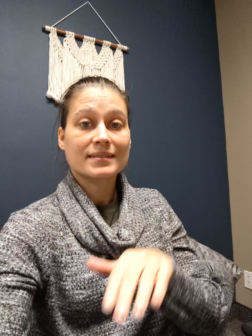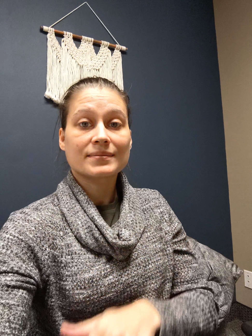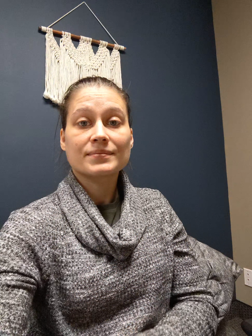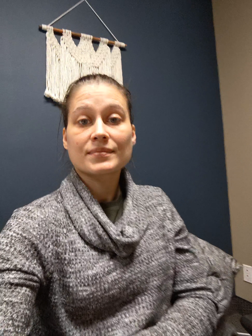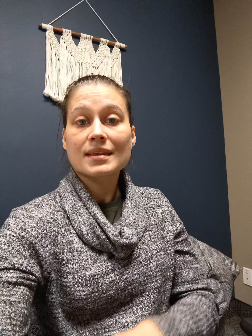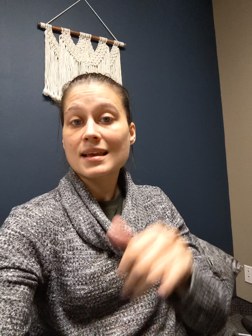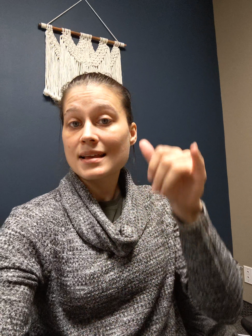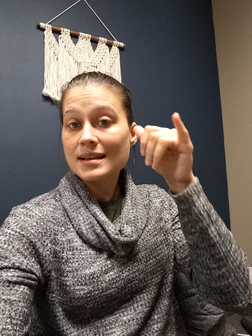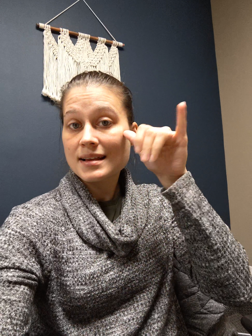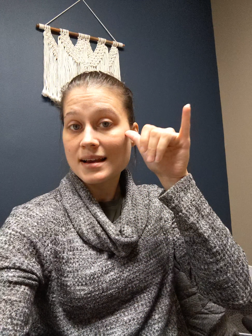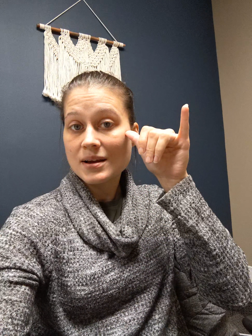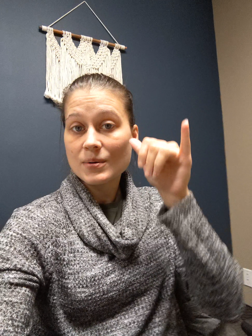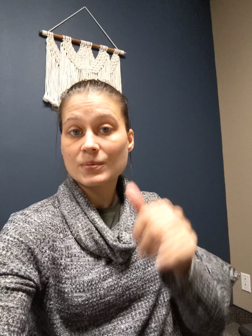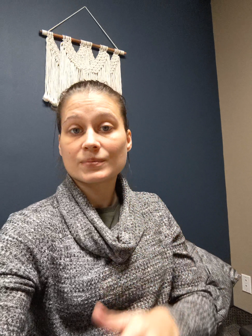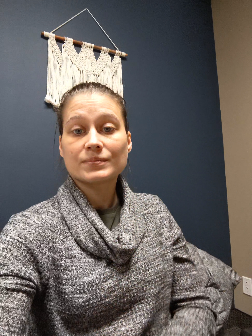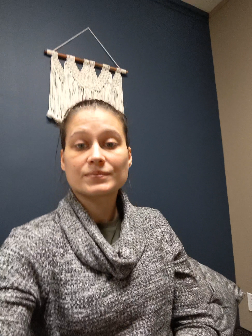cow